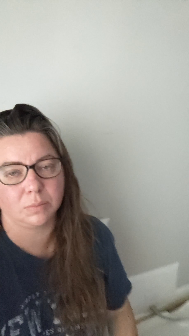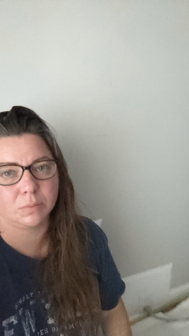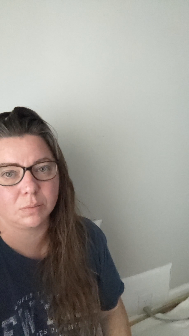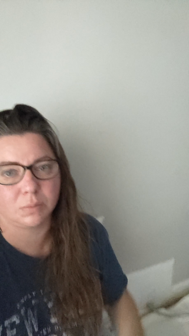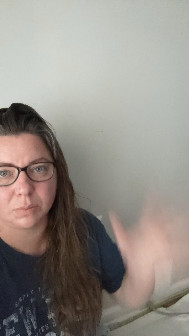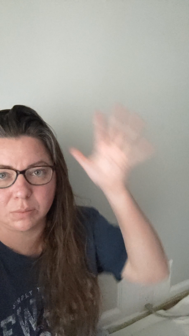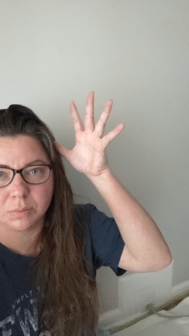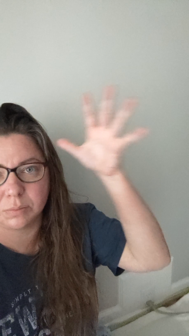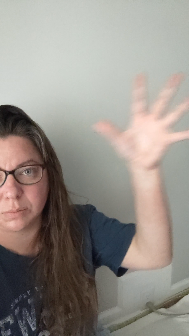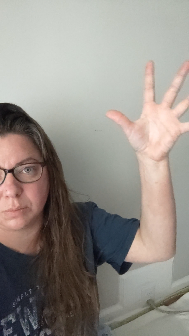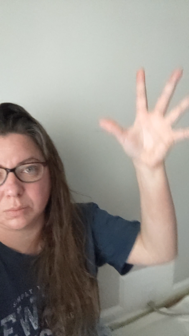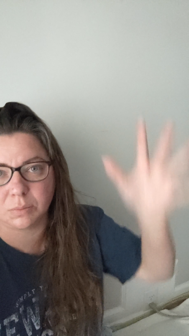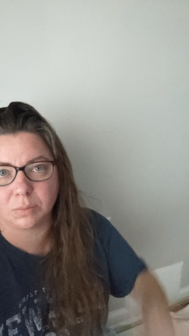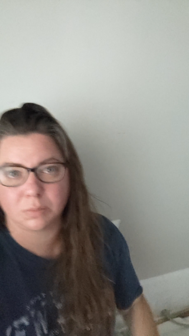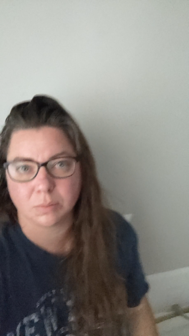deer